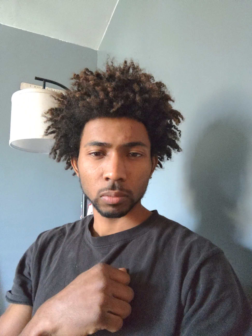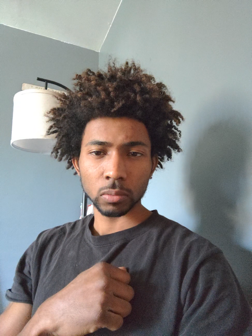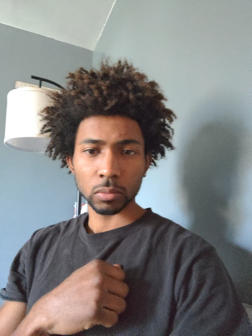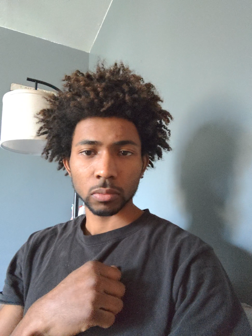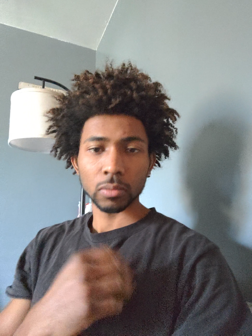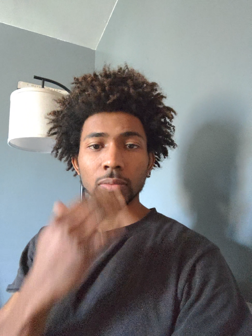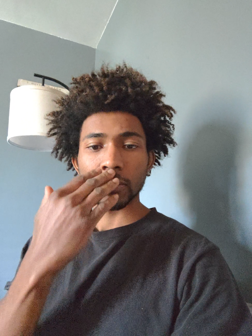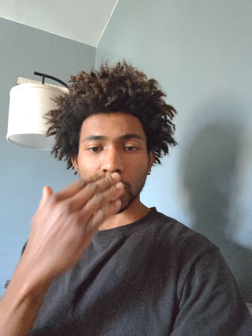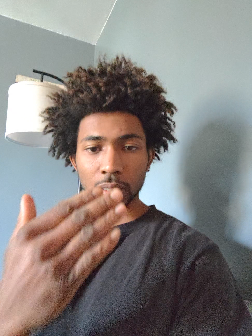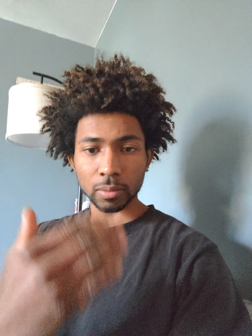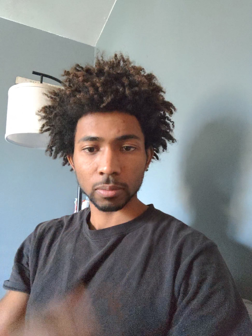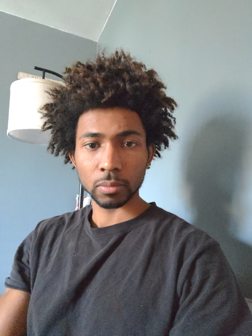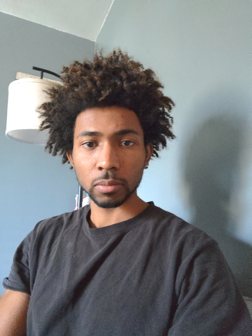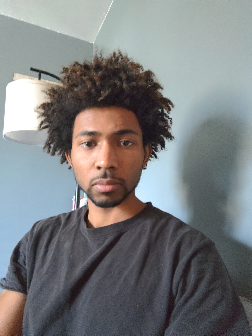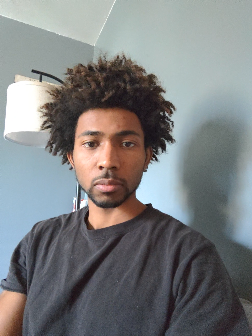thank you